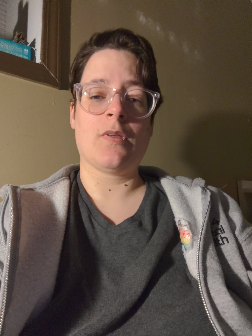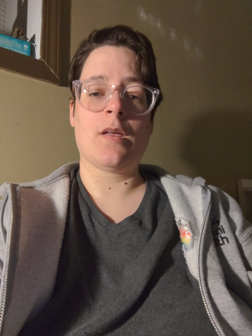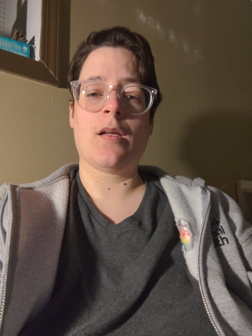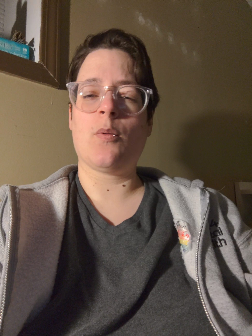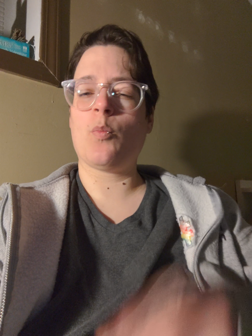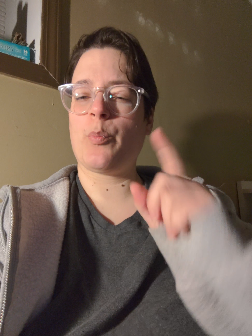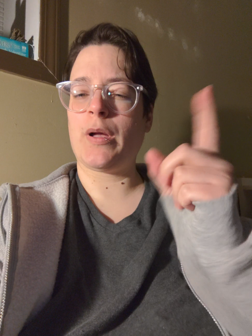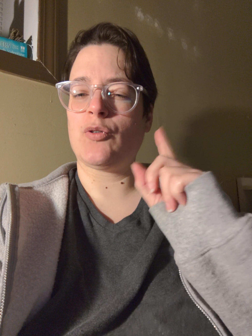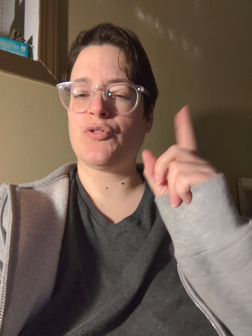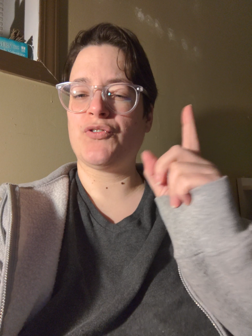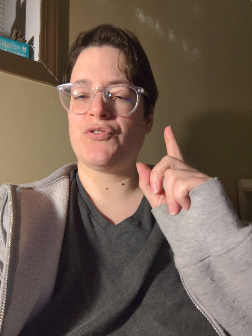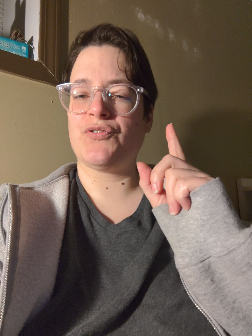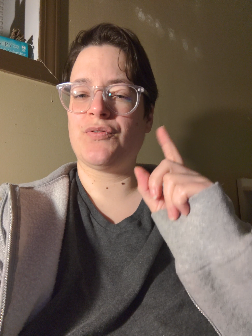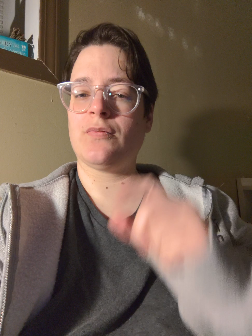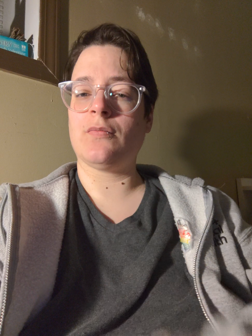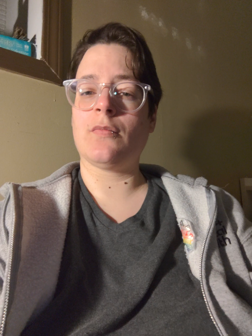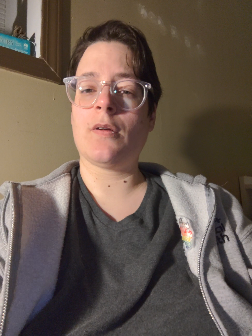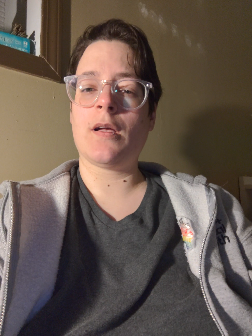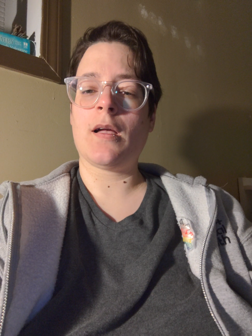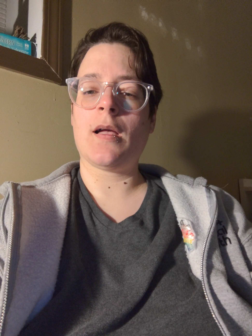where